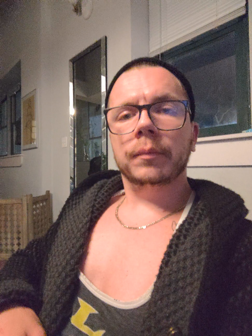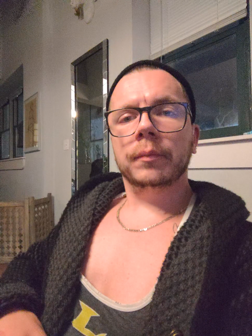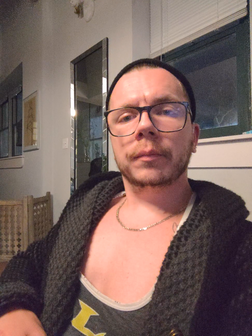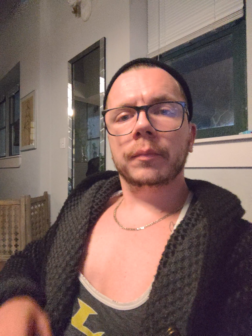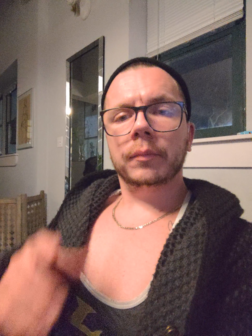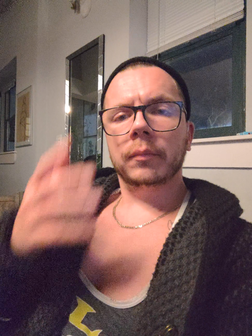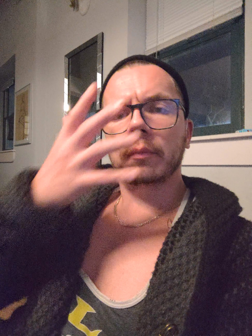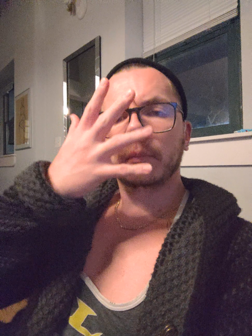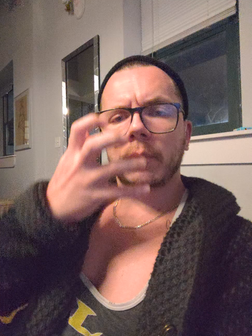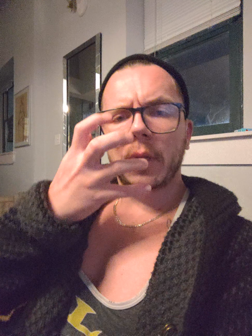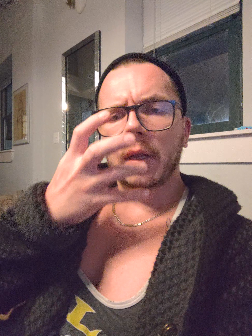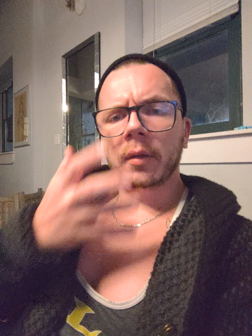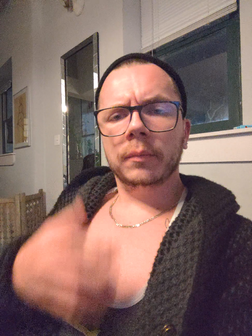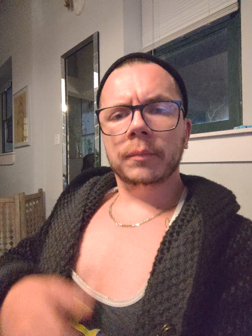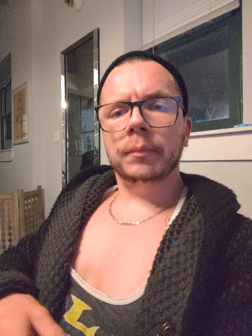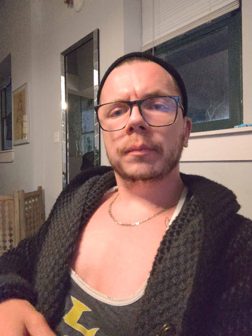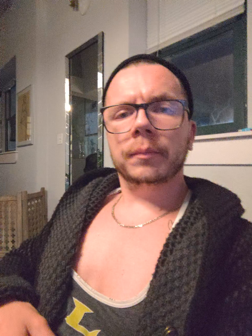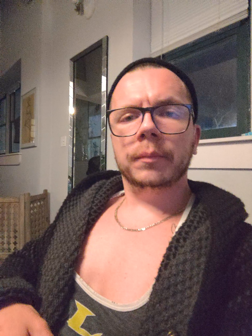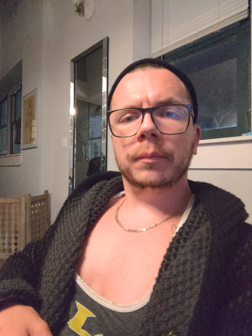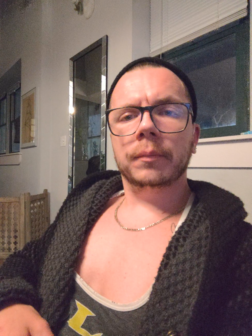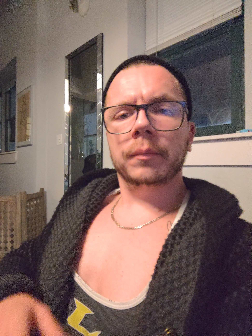mad